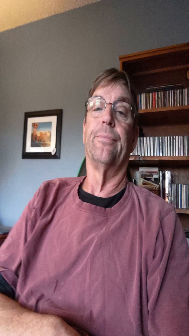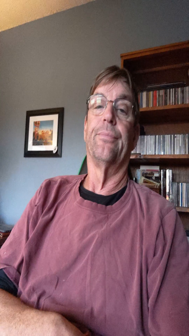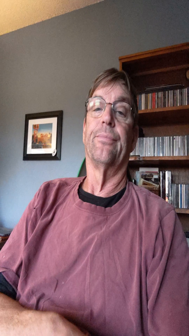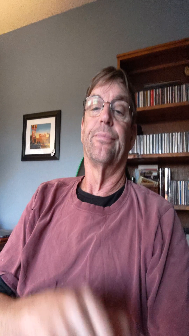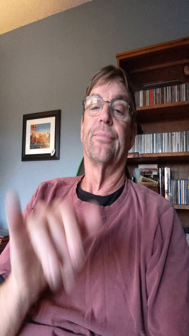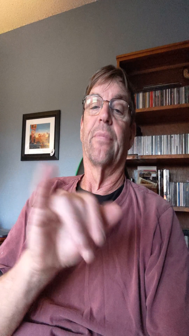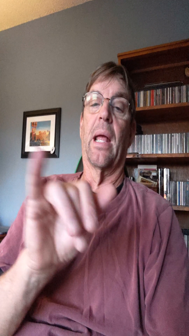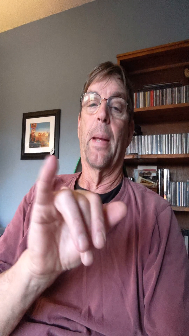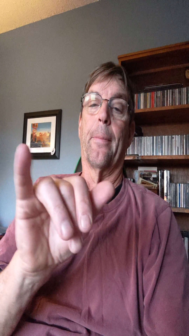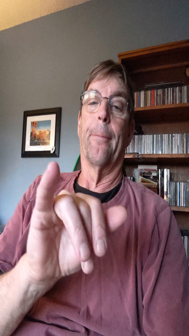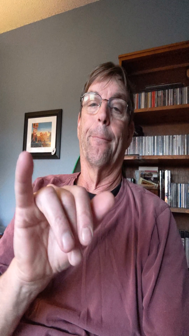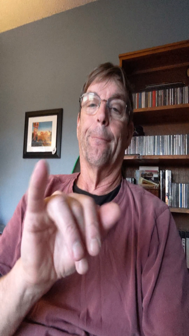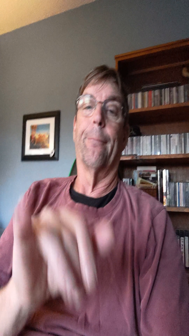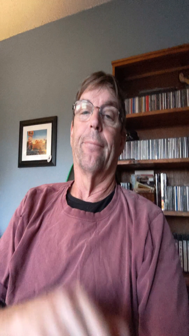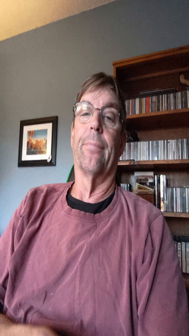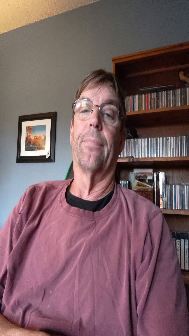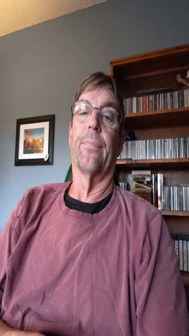same